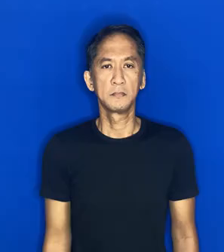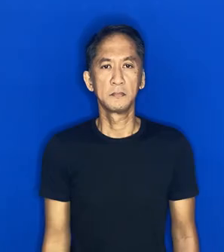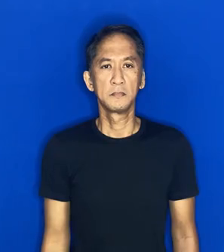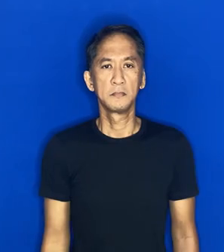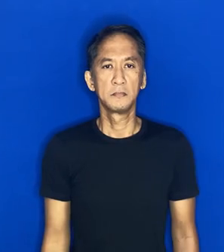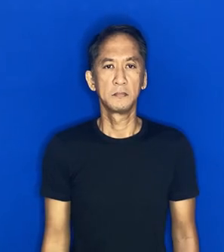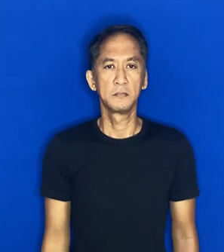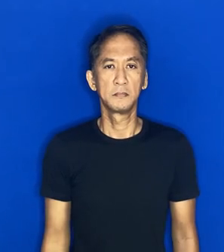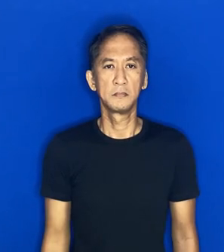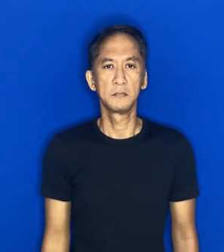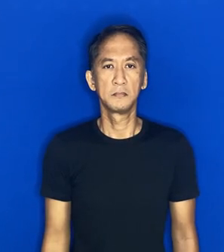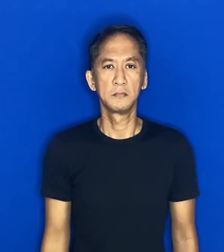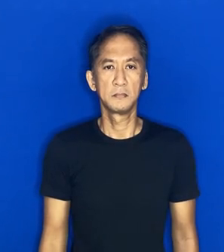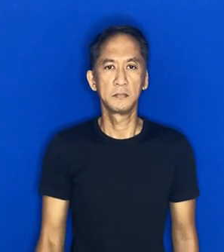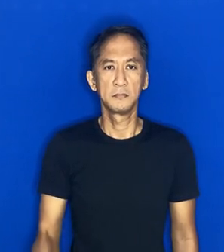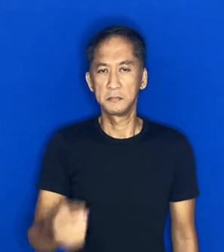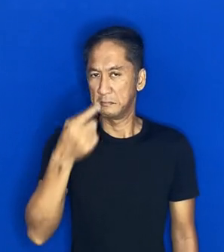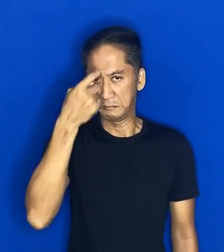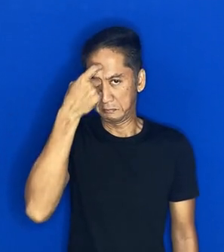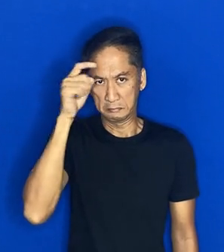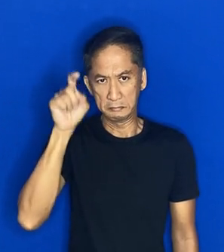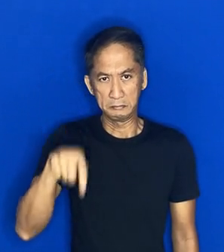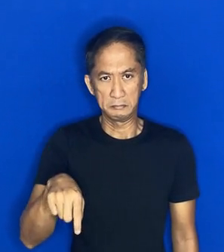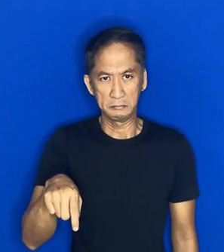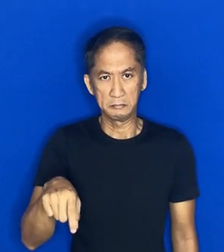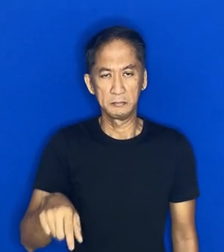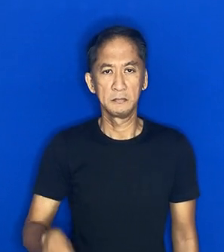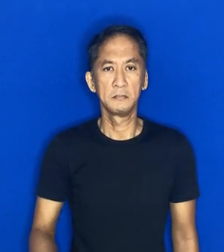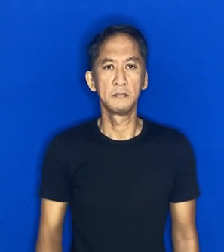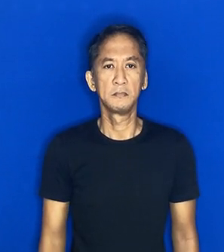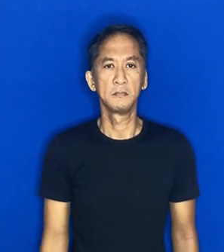don’t understand